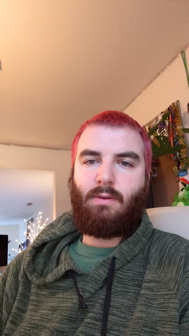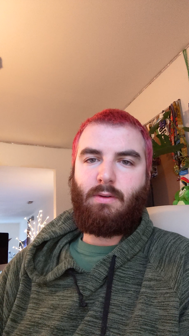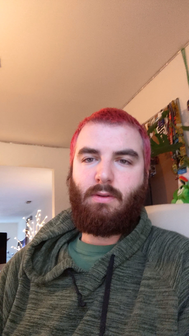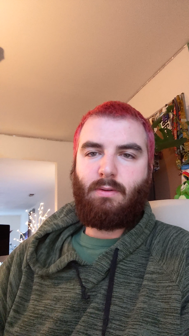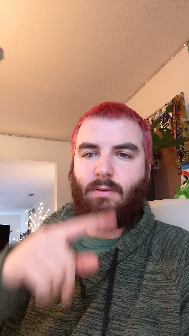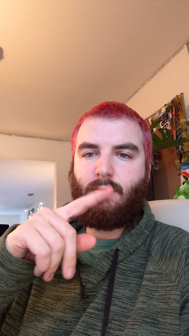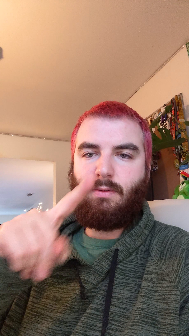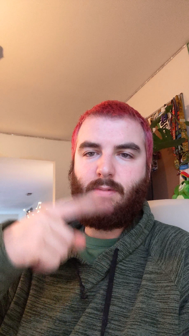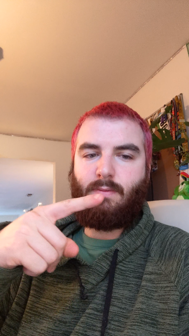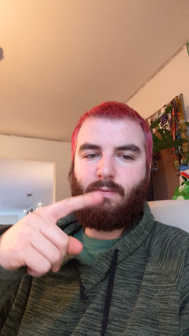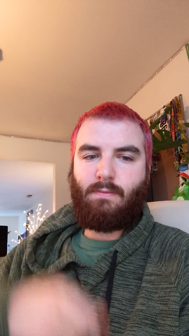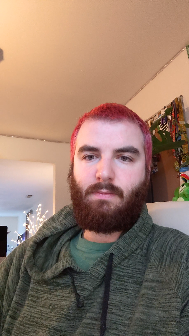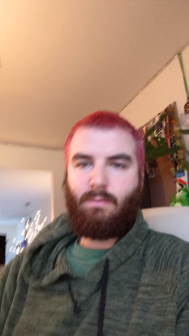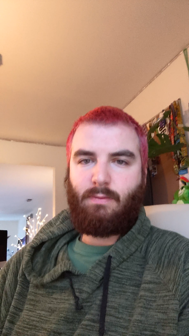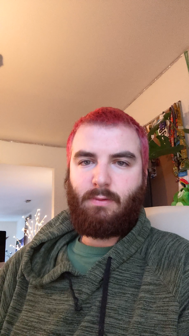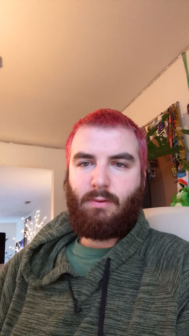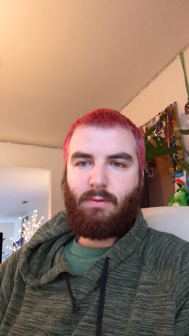about